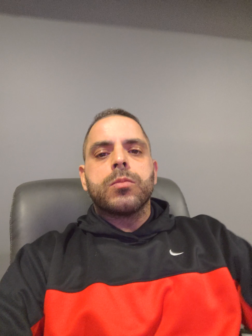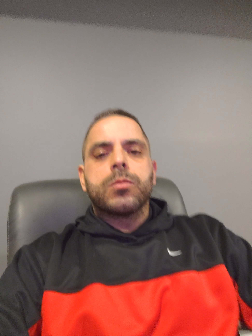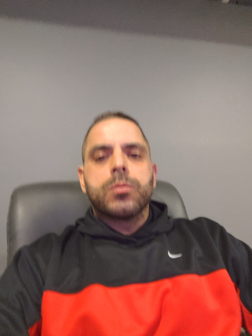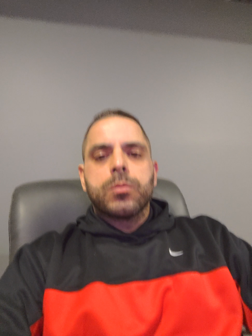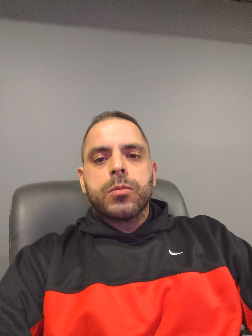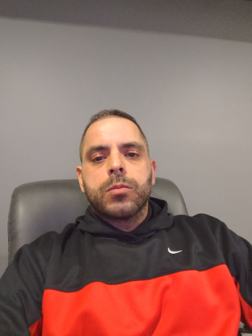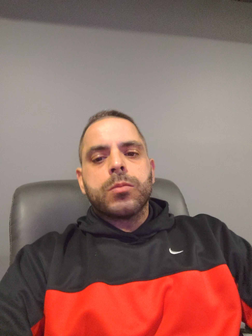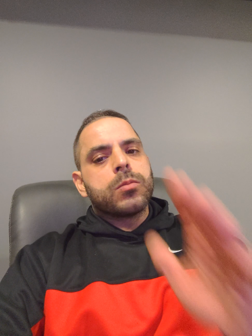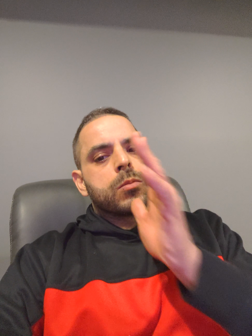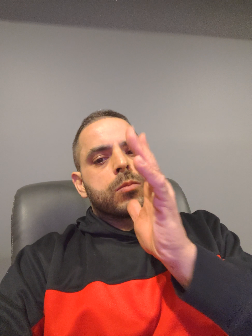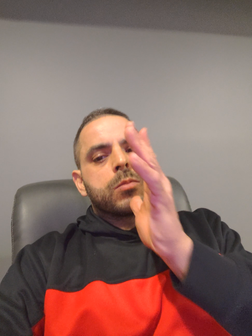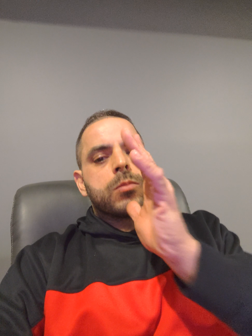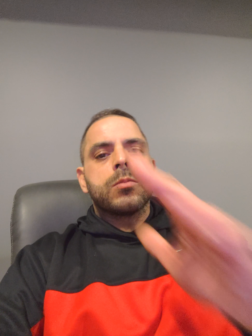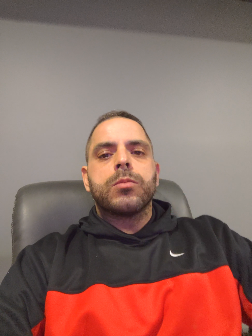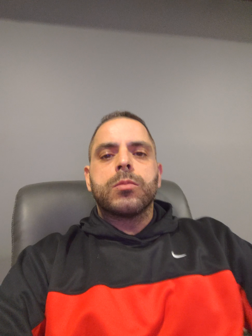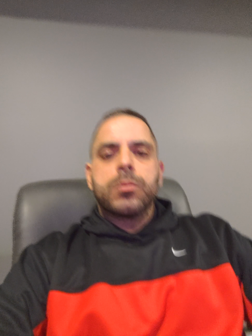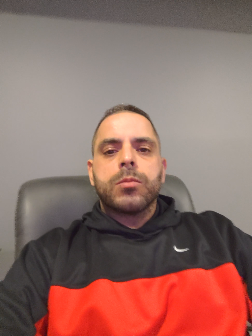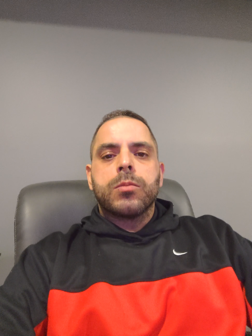mom